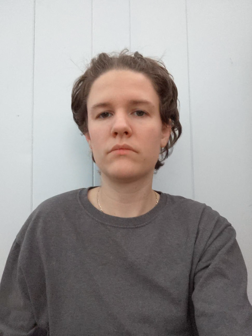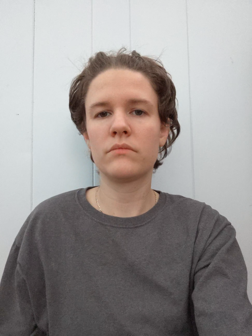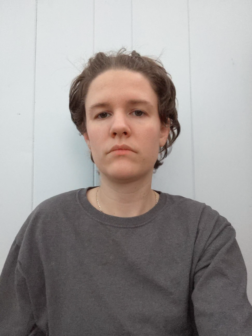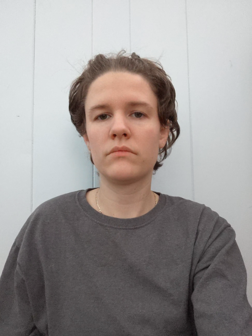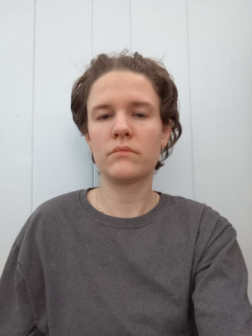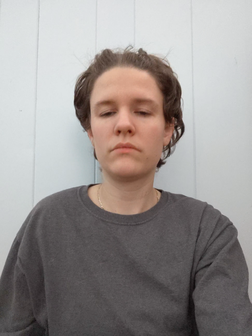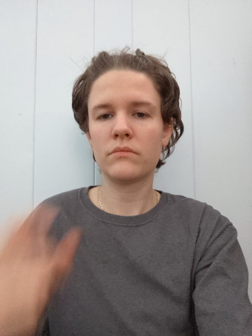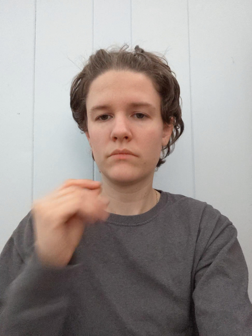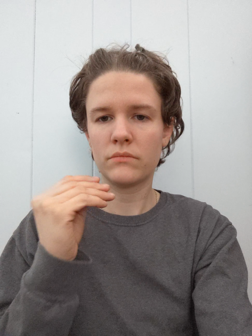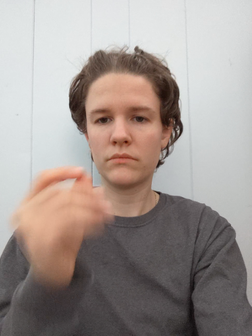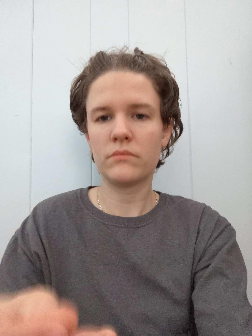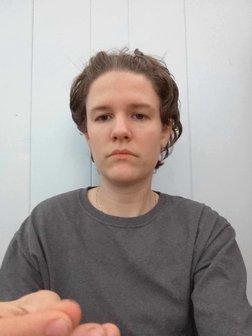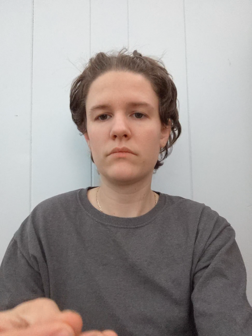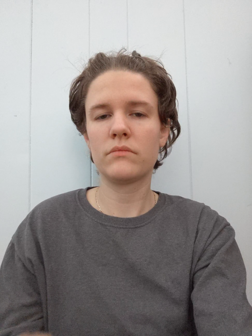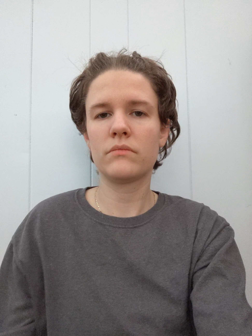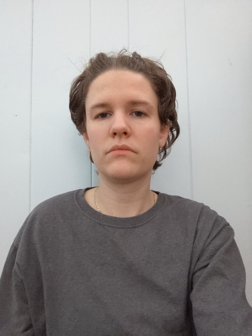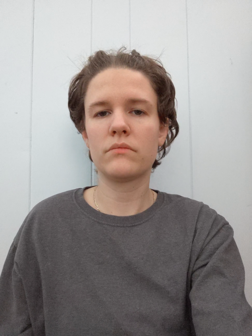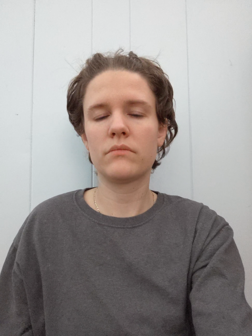give